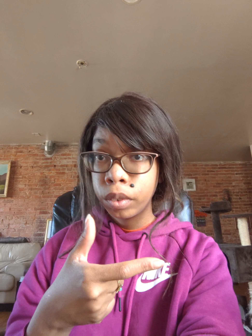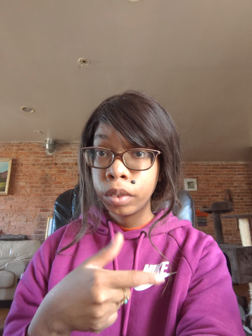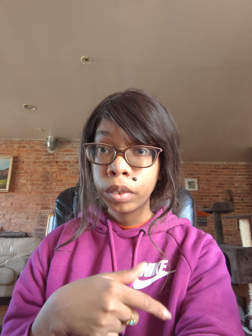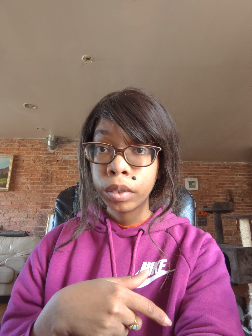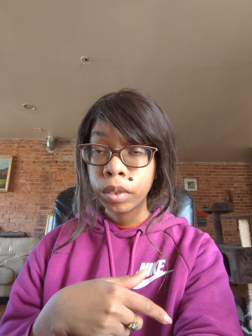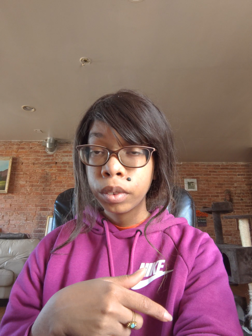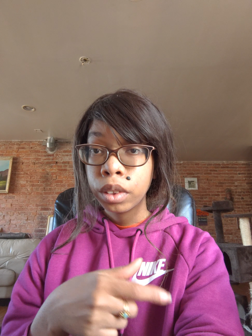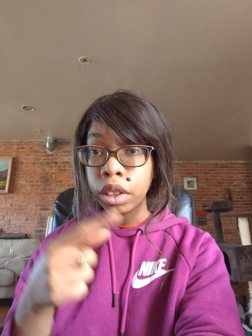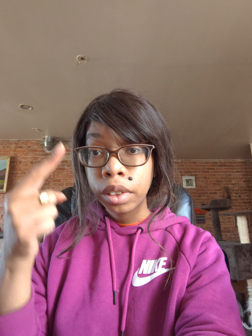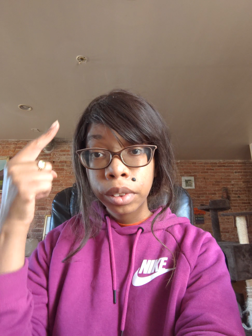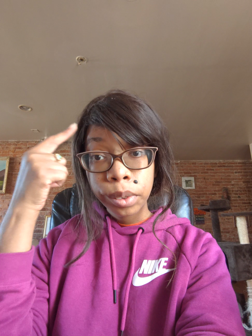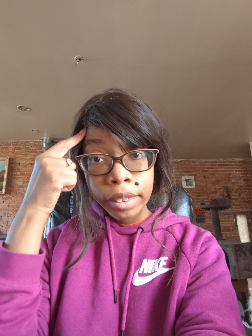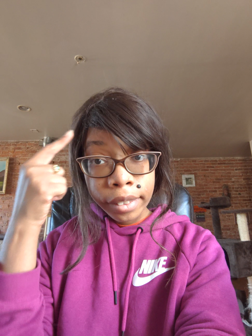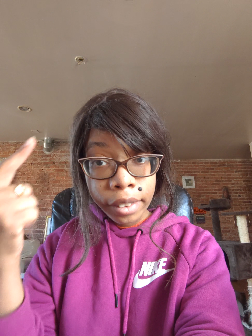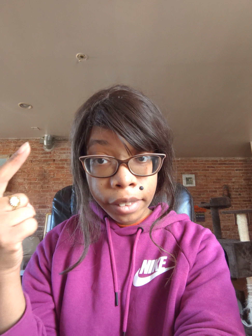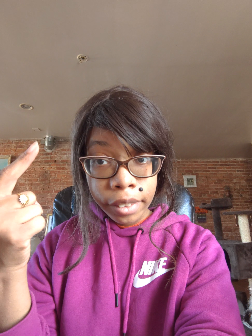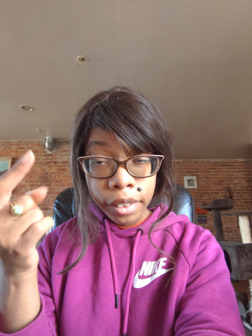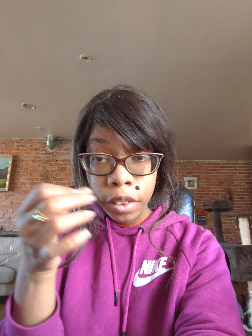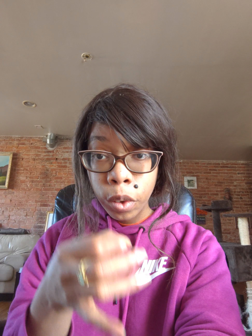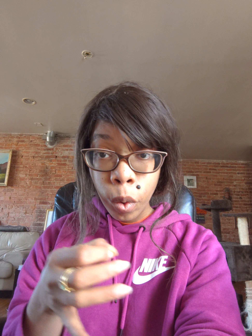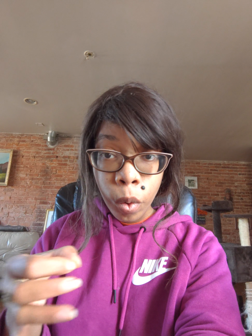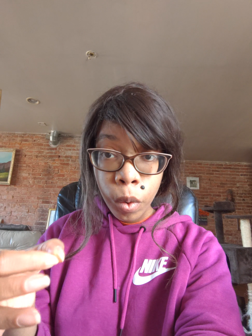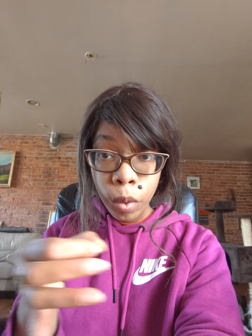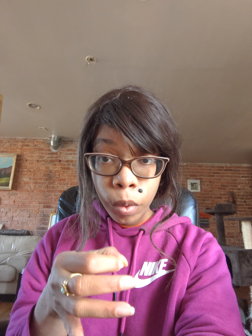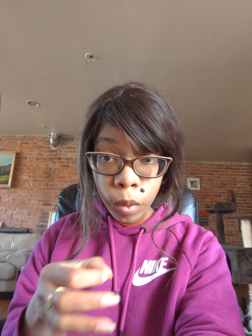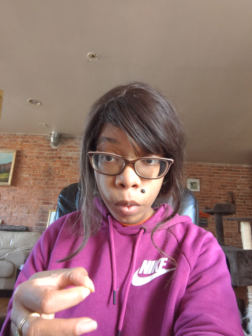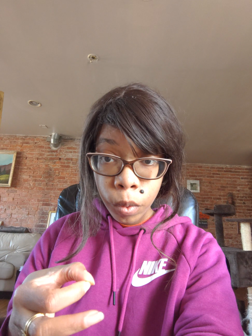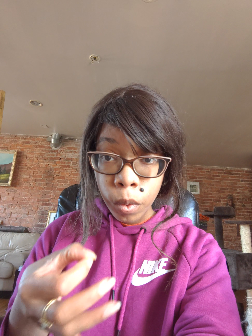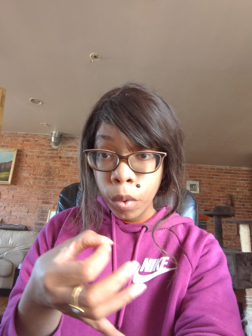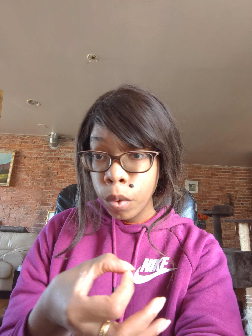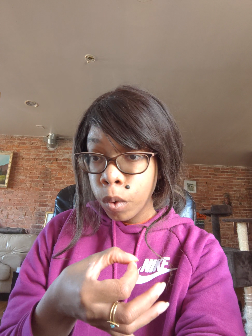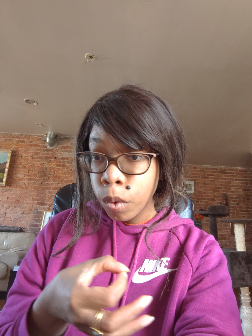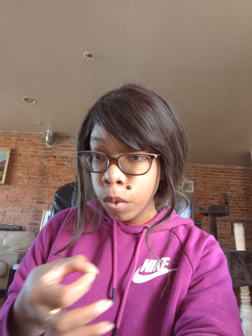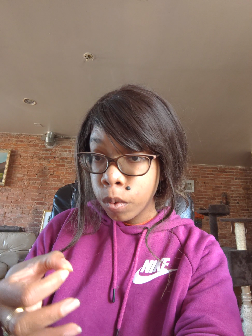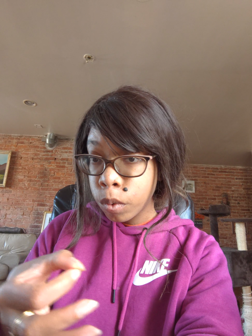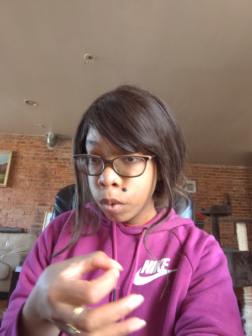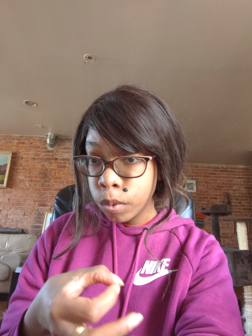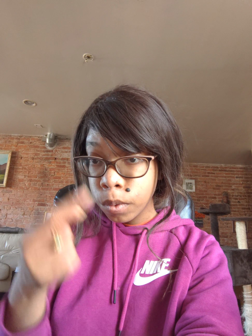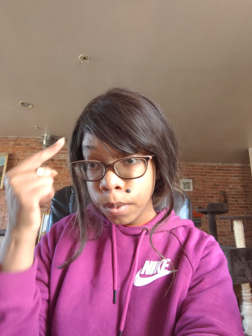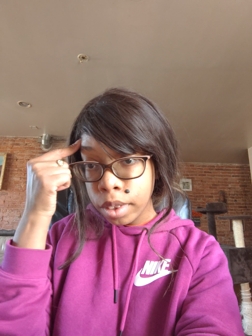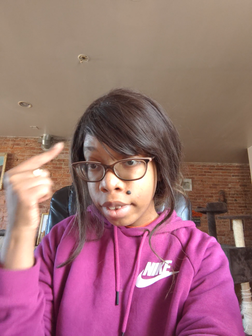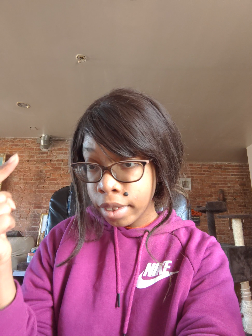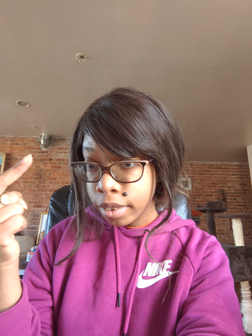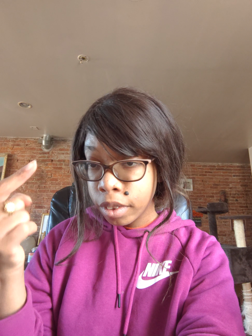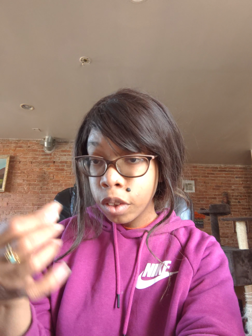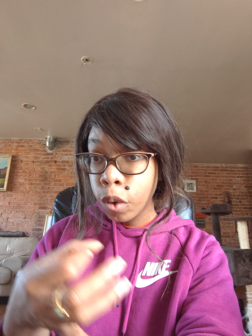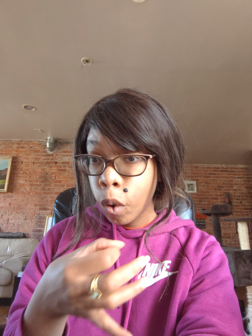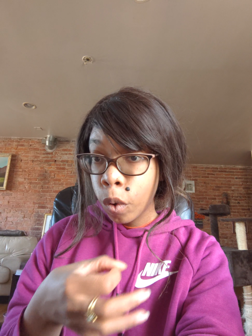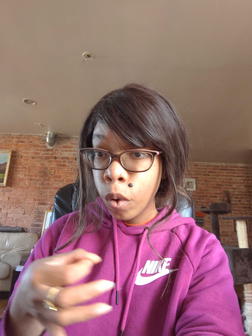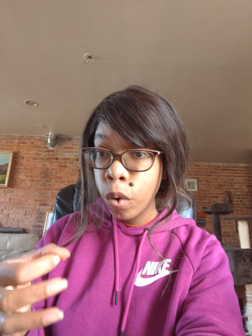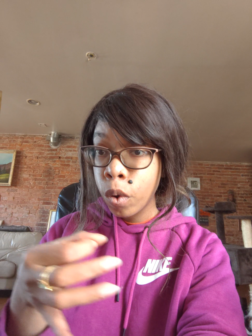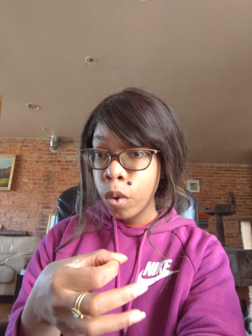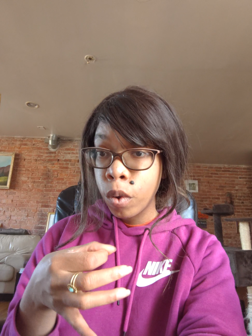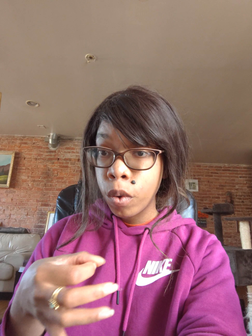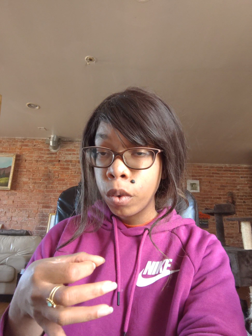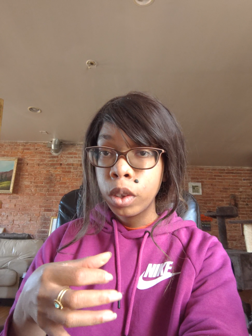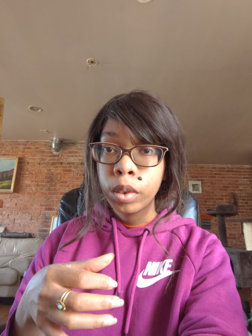penny